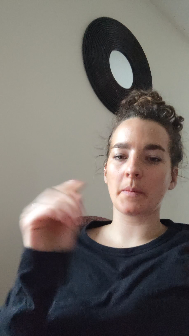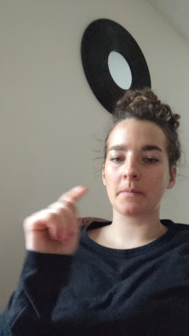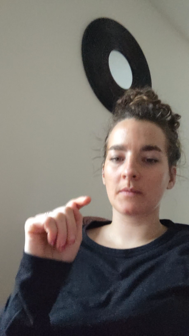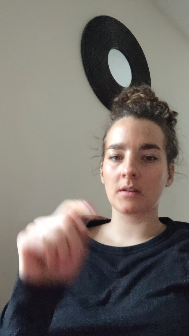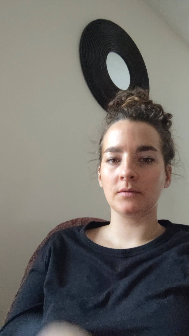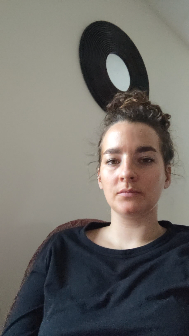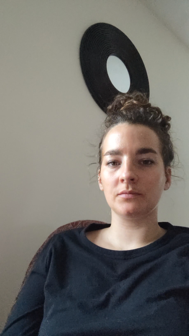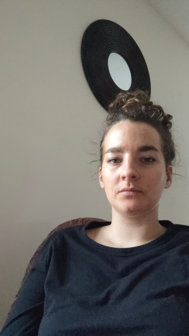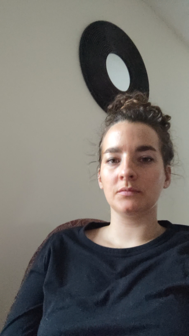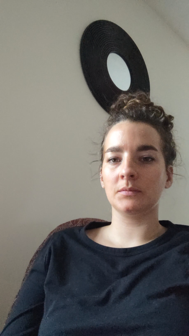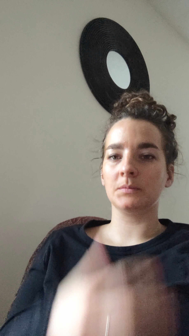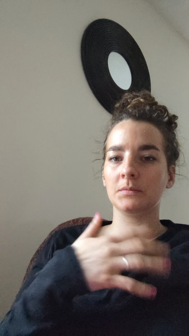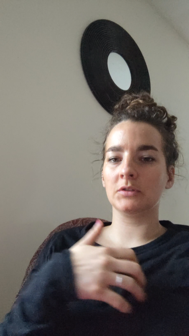bear